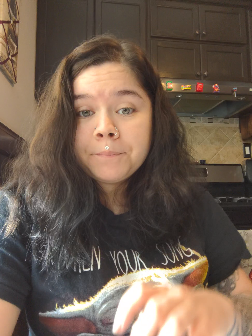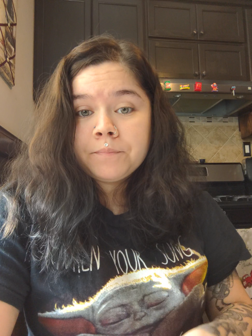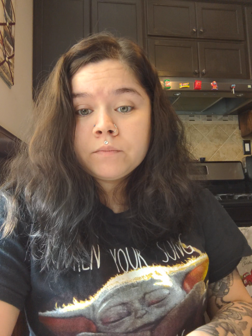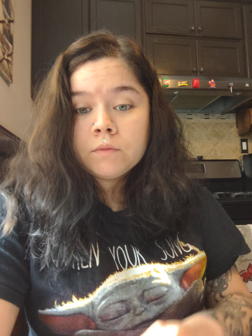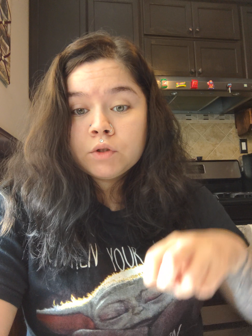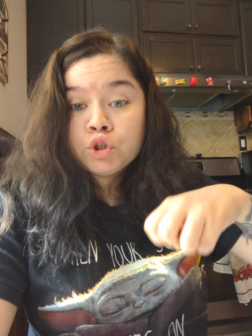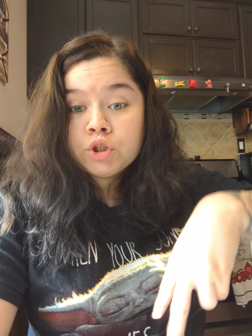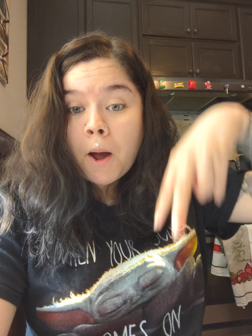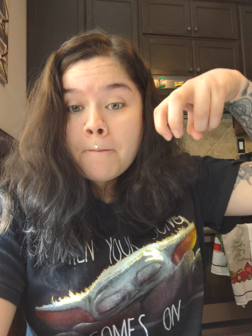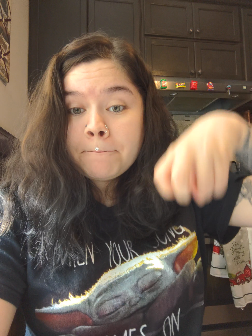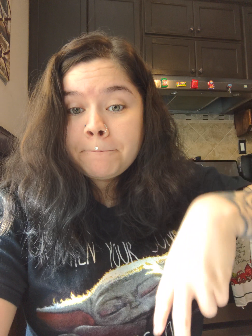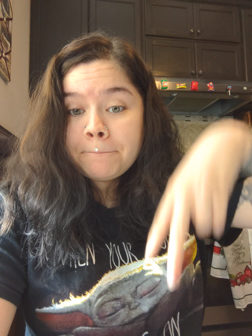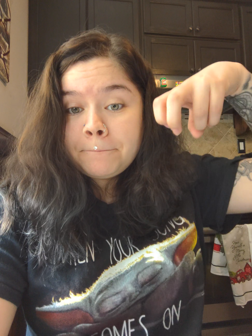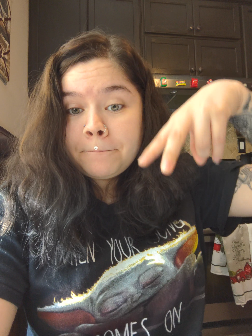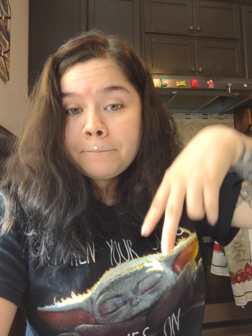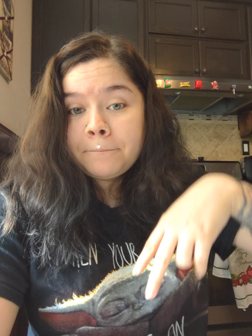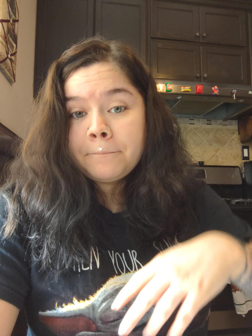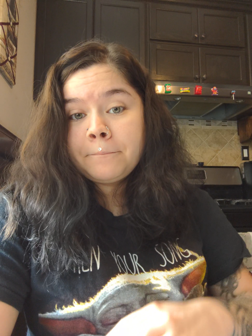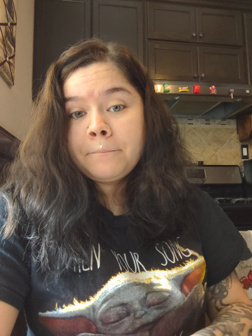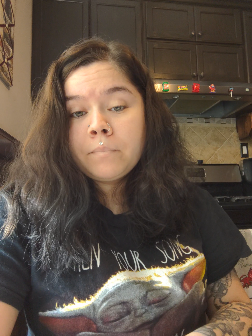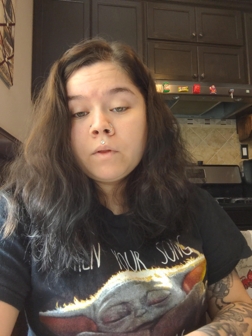jump